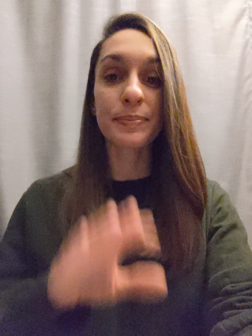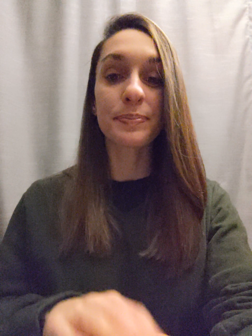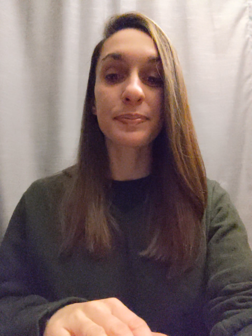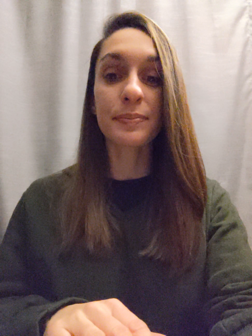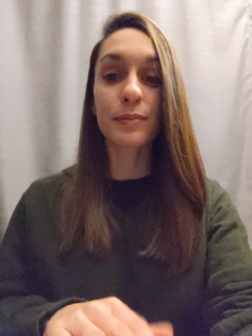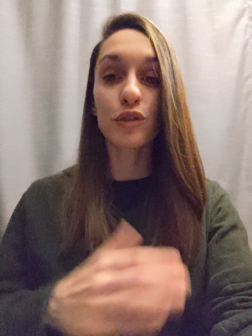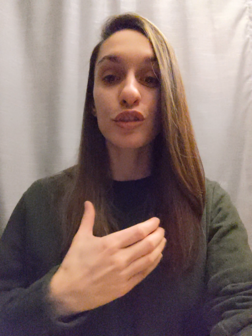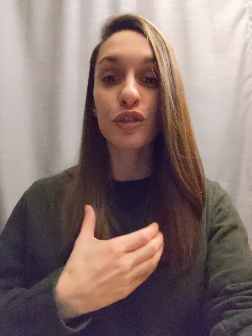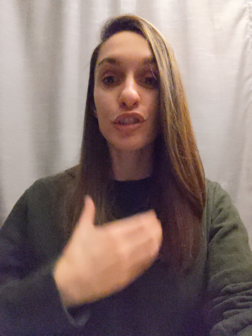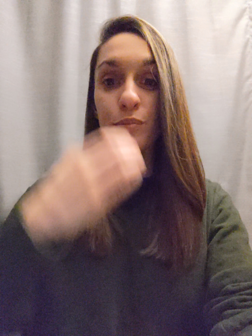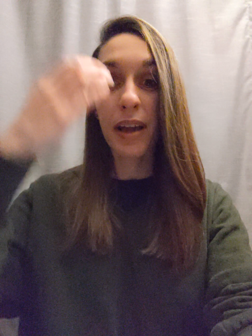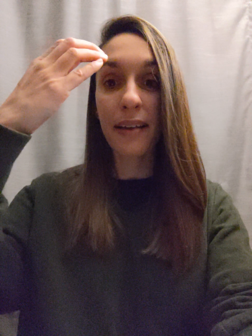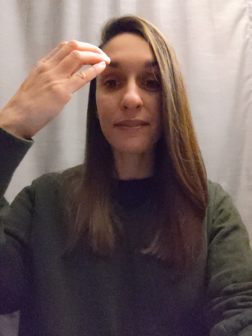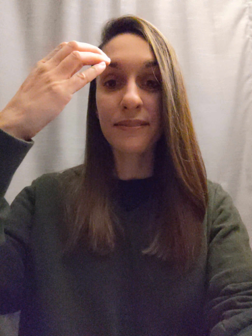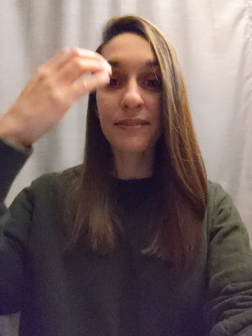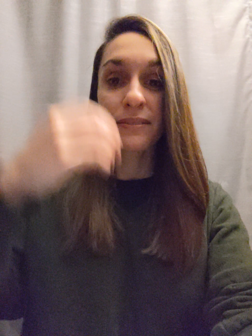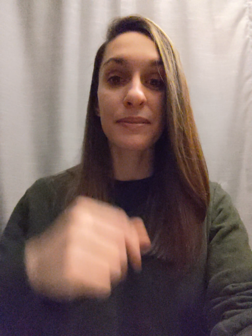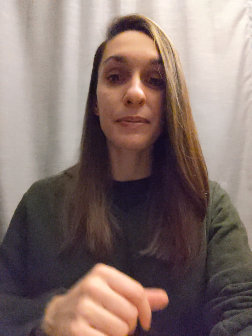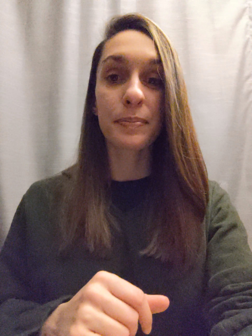giraffe